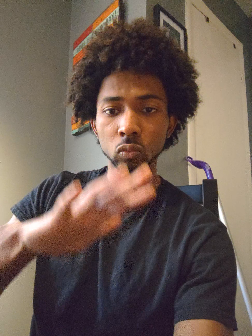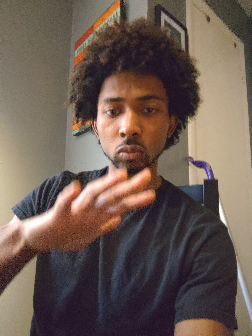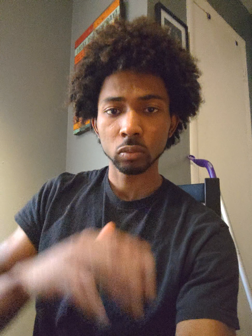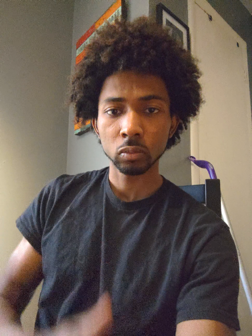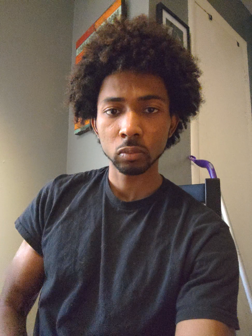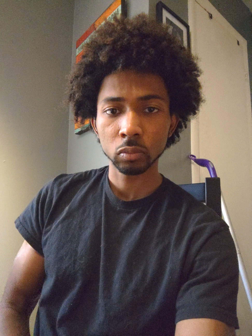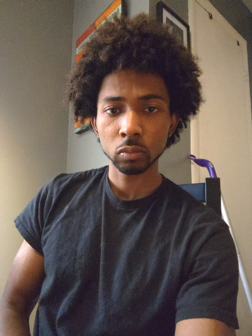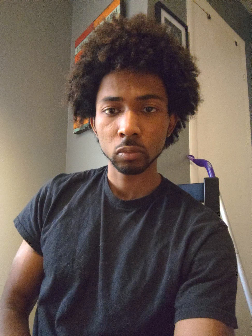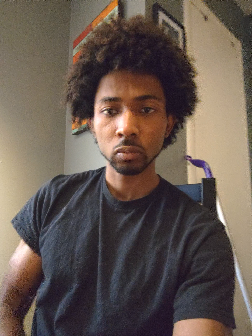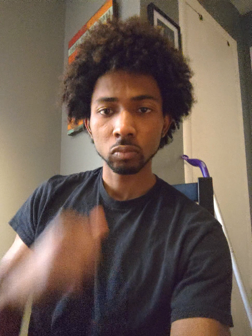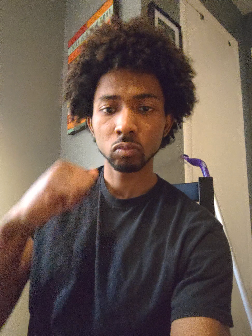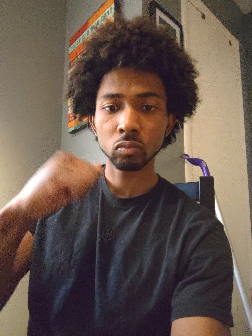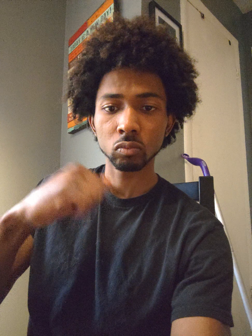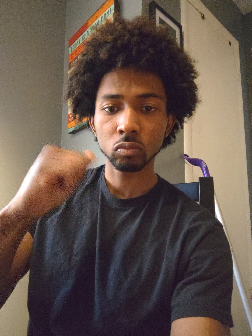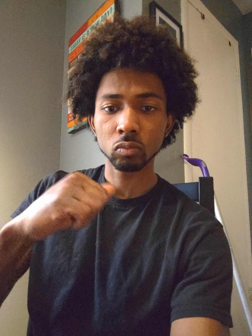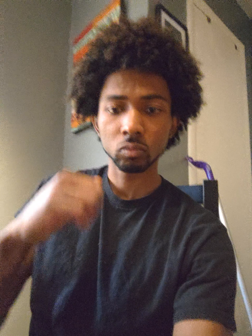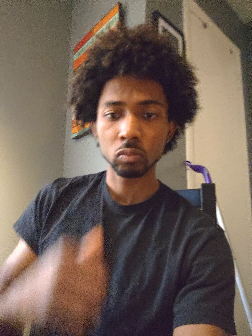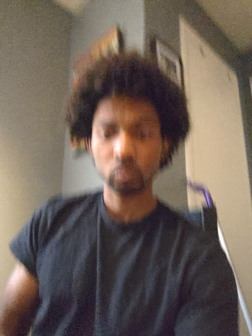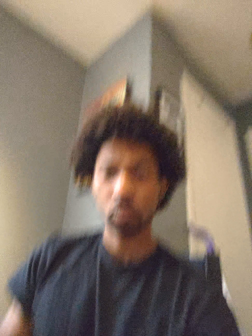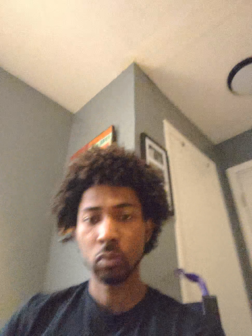rock